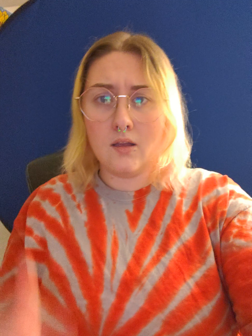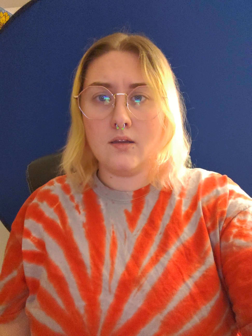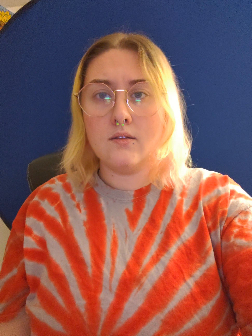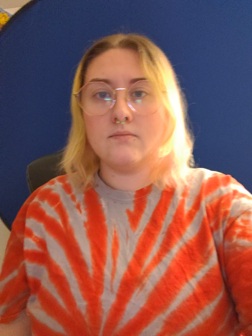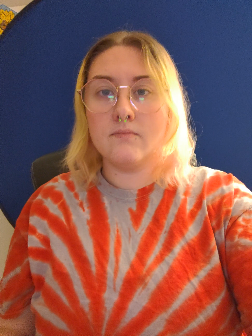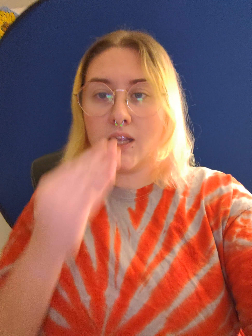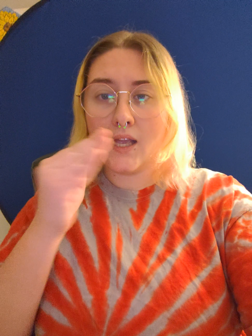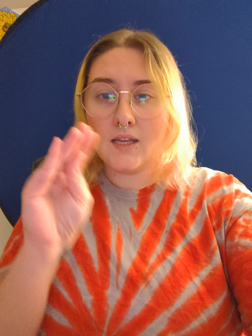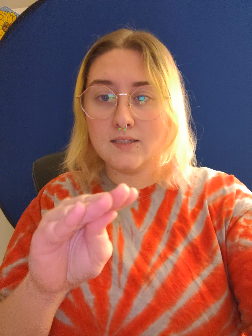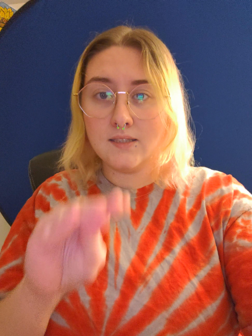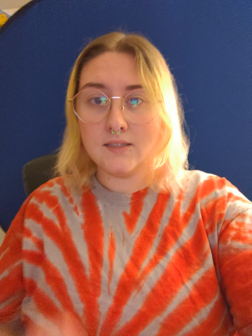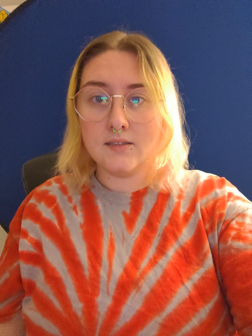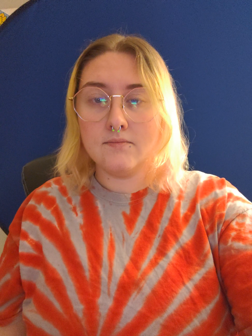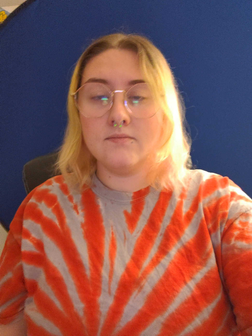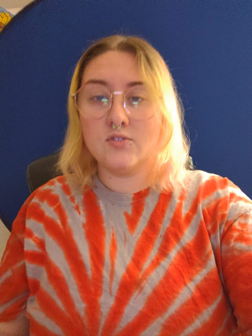kiss